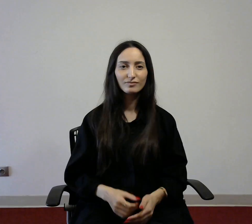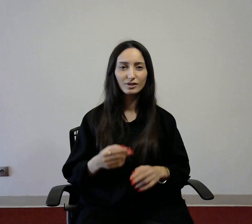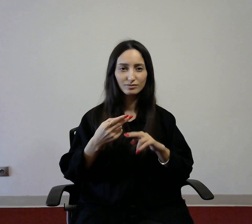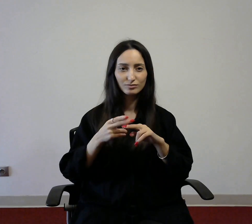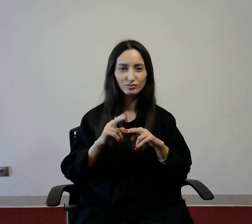bu